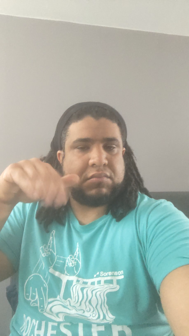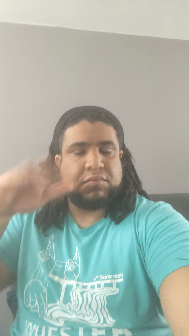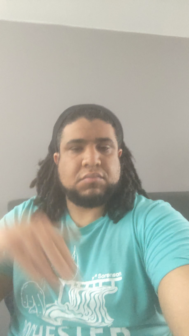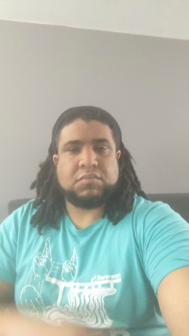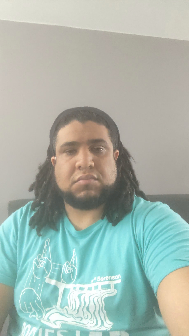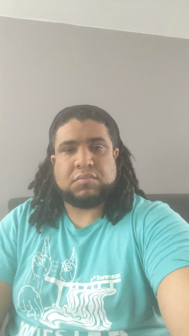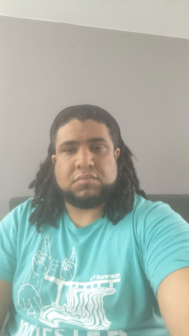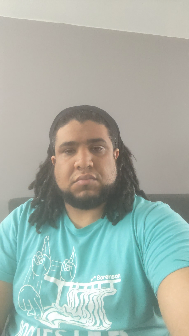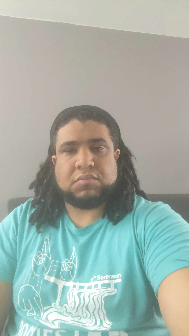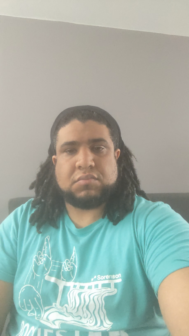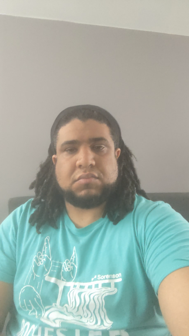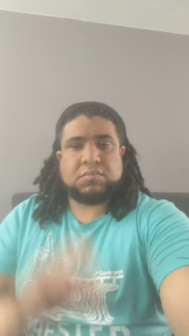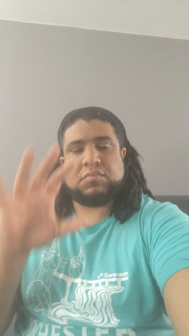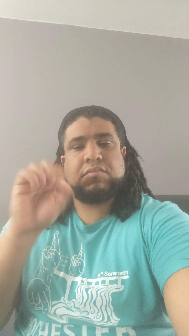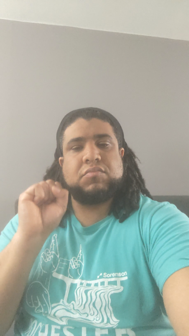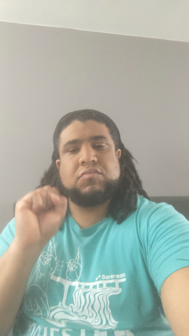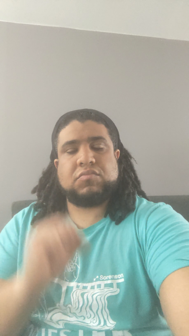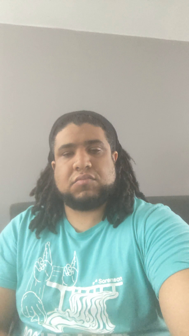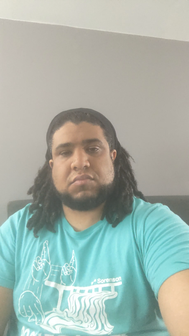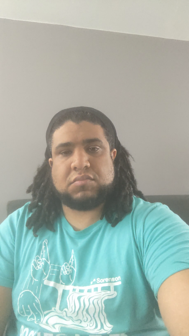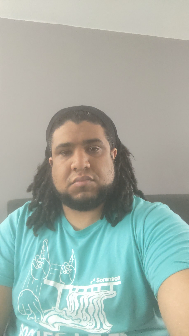catch